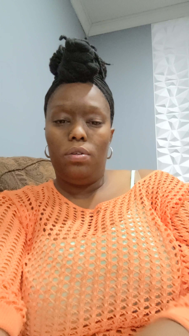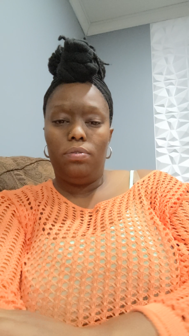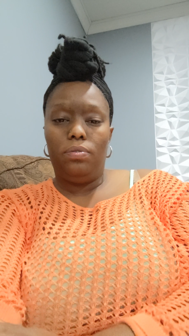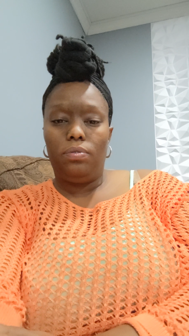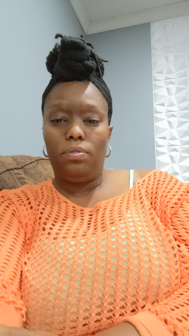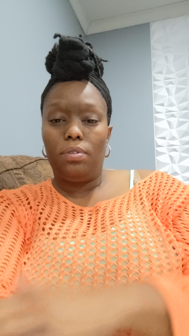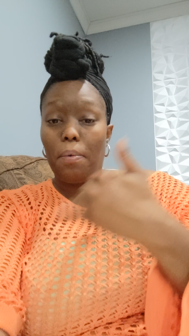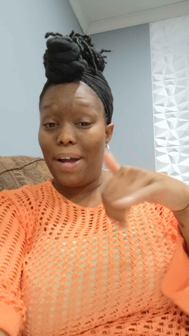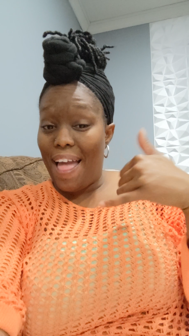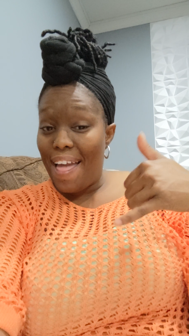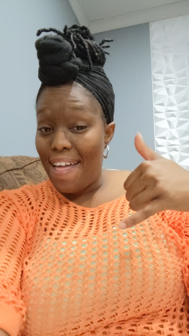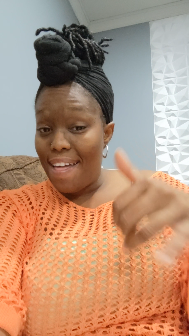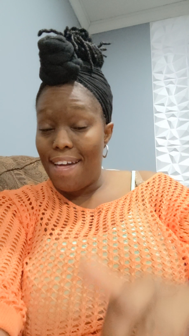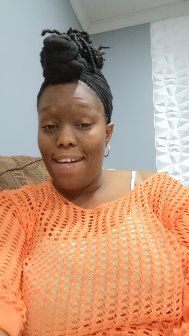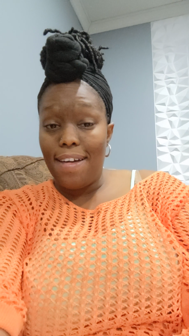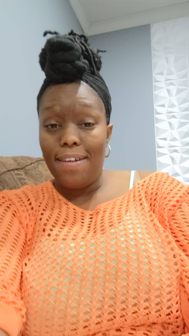play